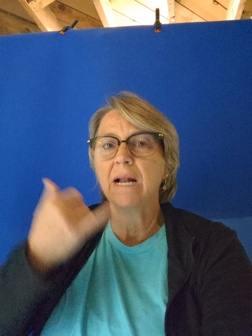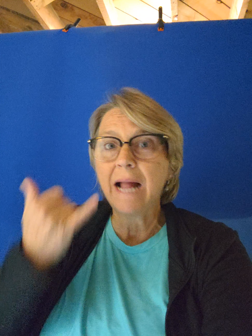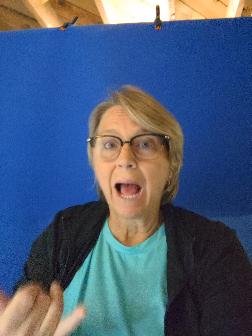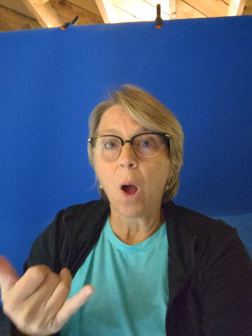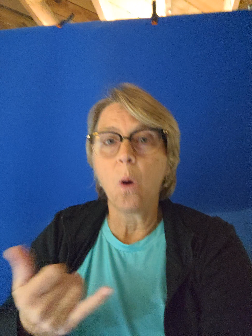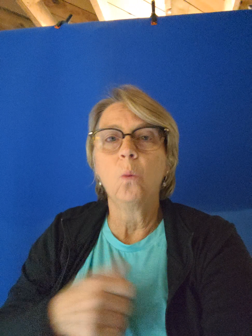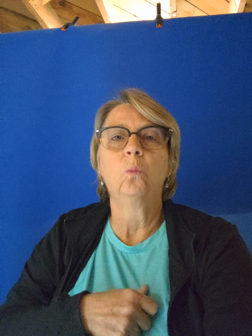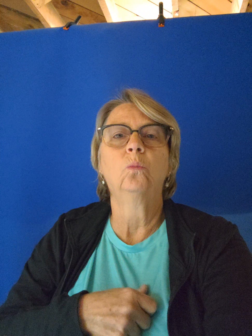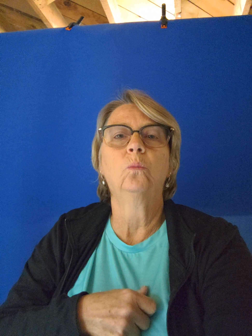now